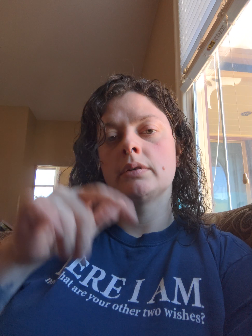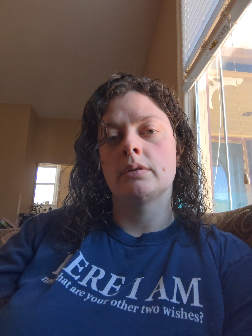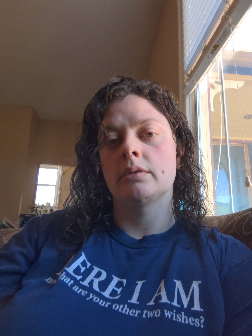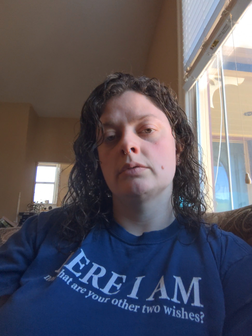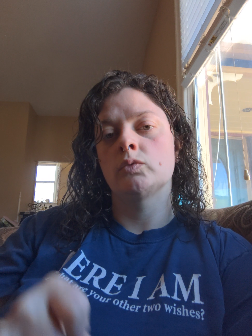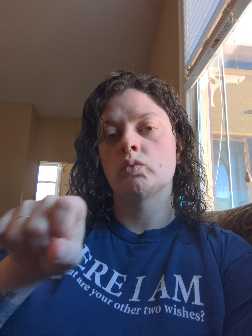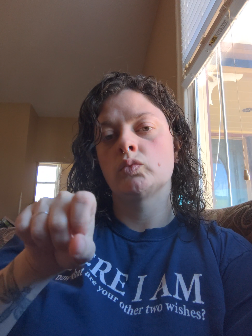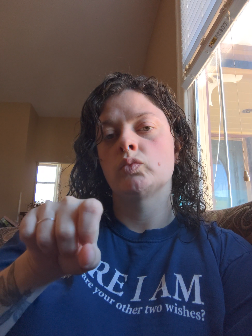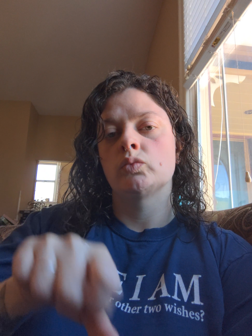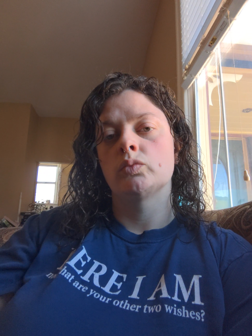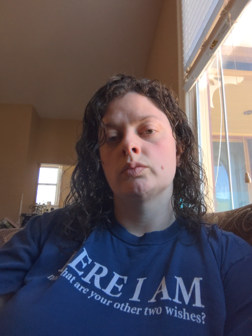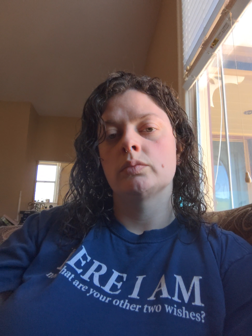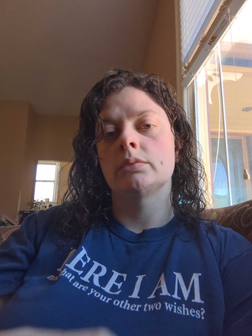shoe